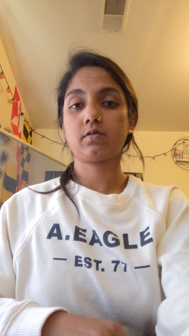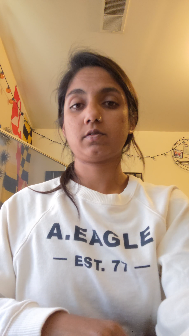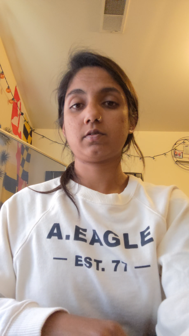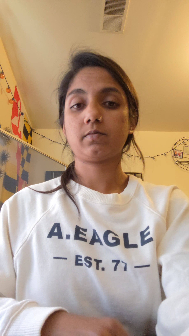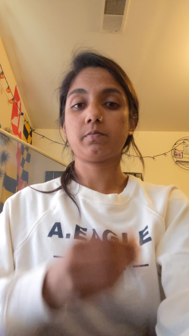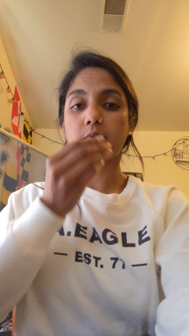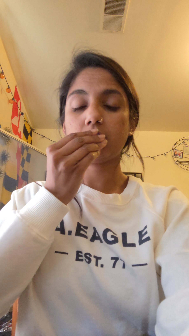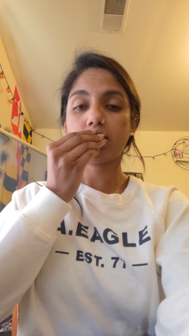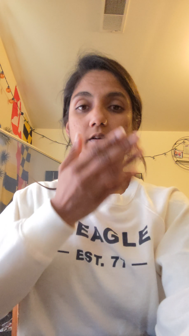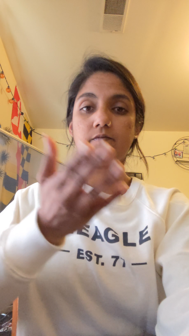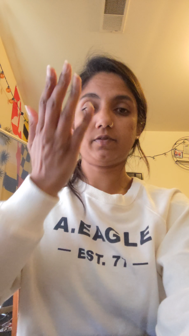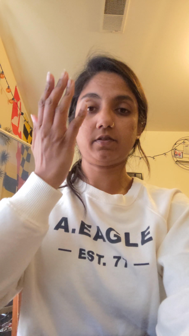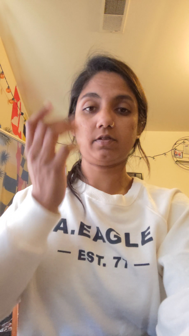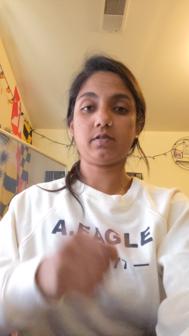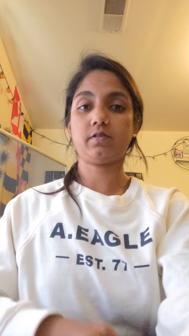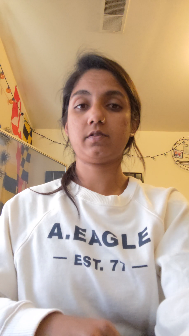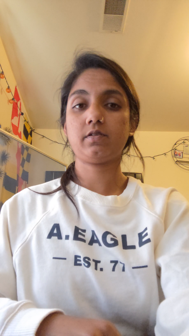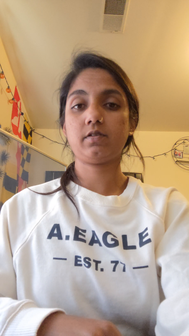breakfast